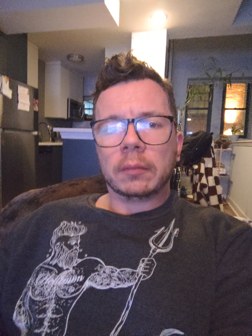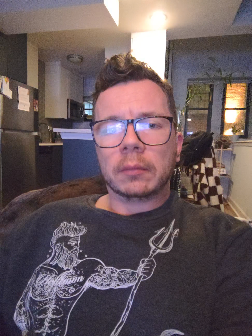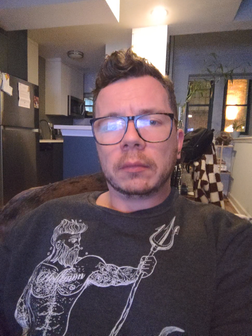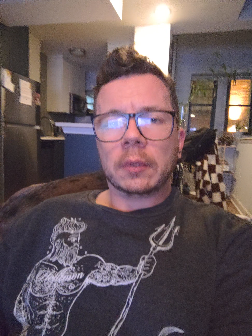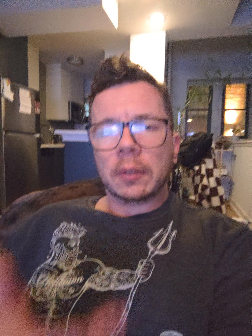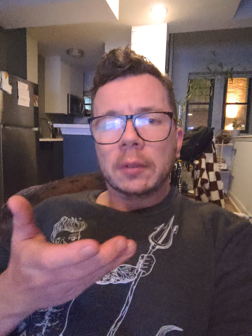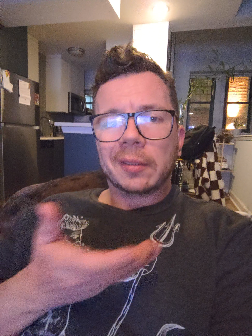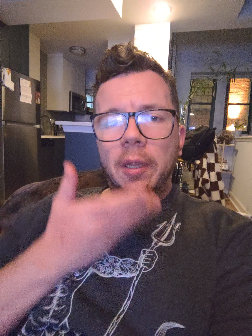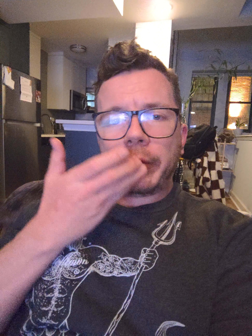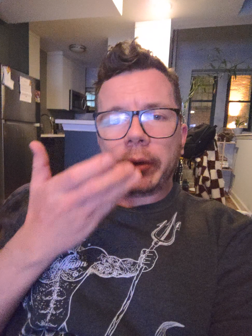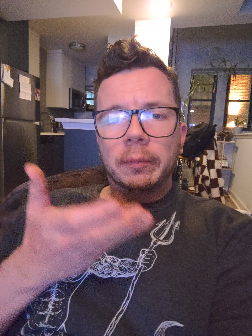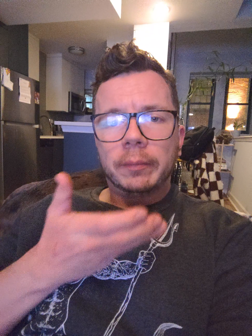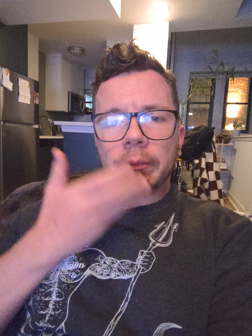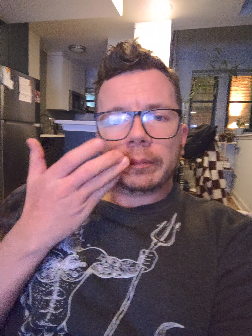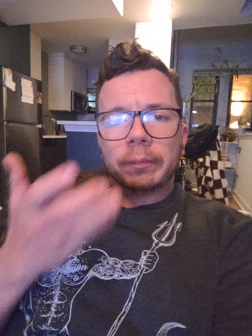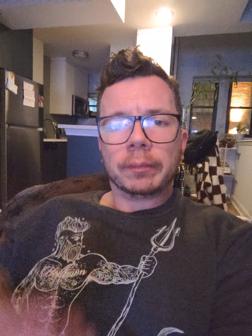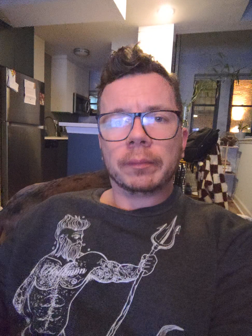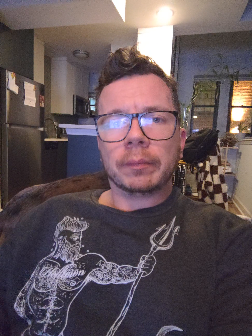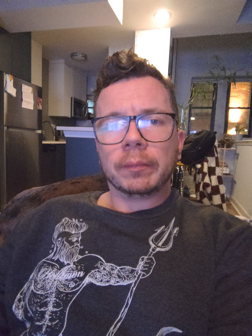cereal